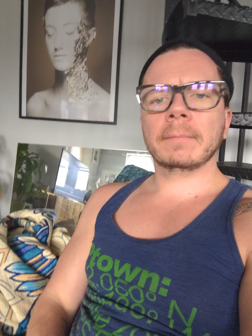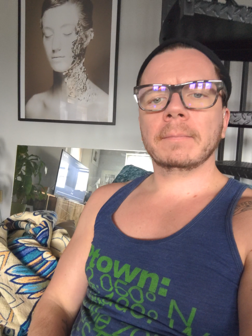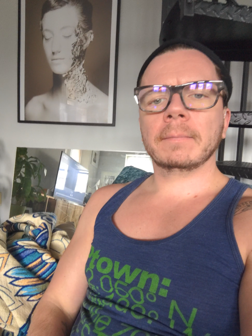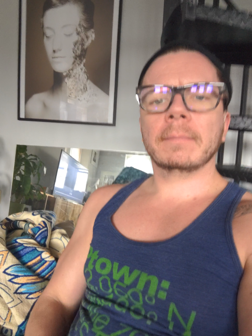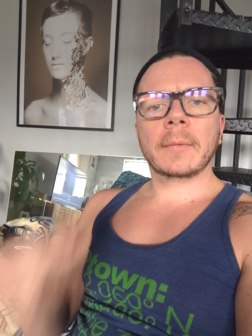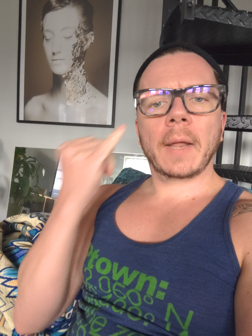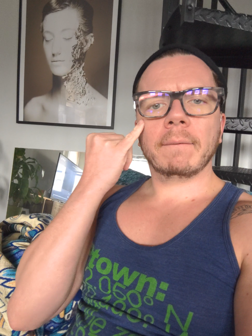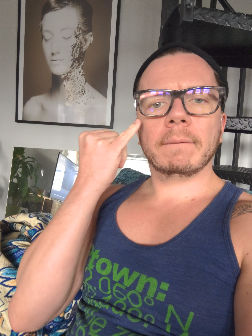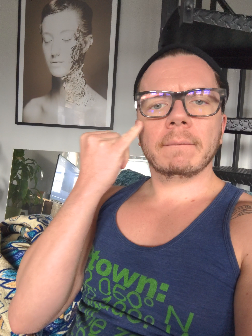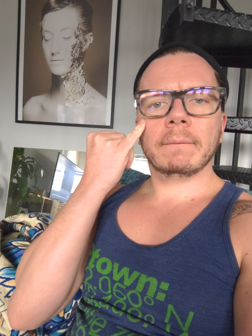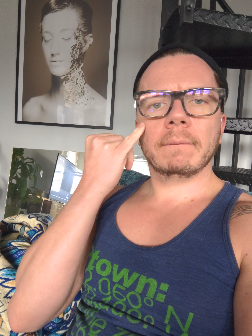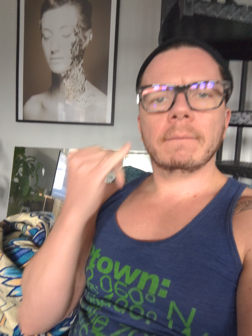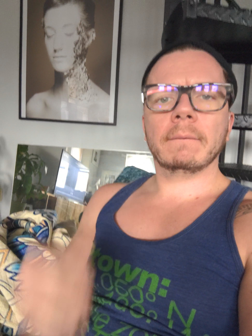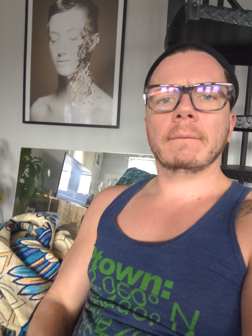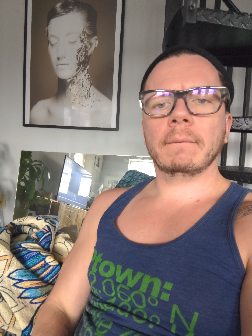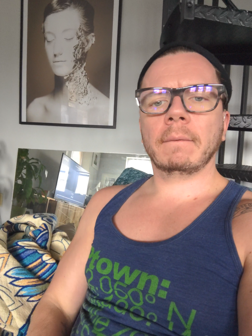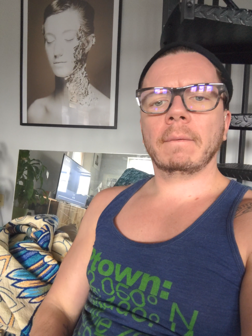if